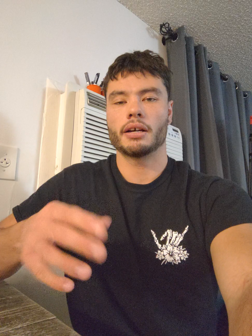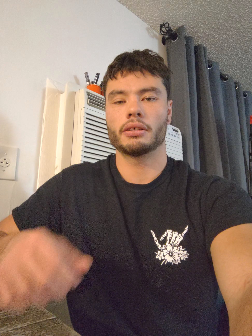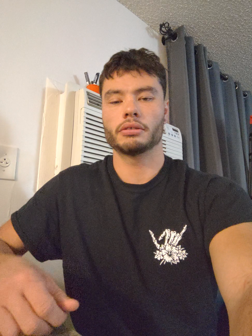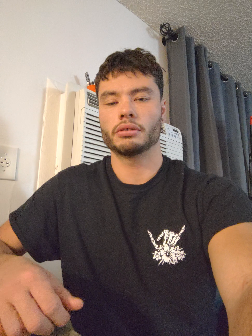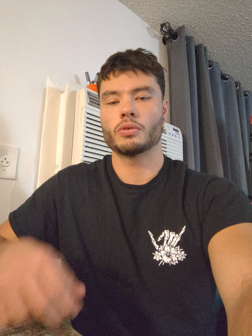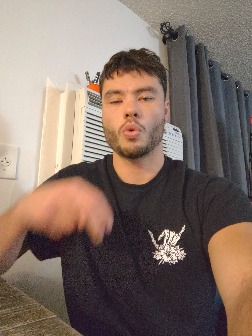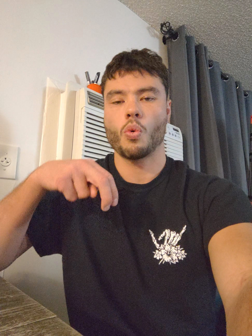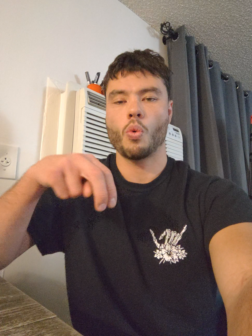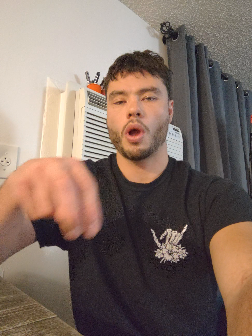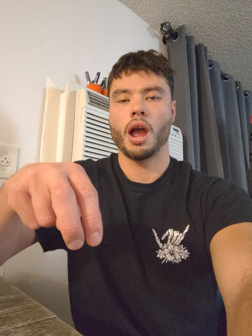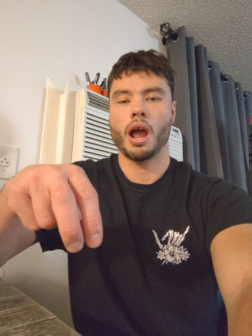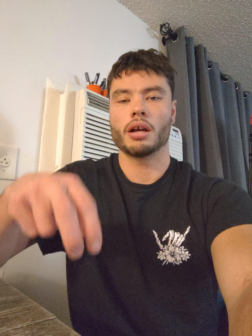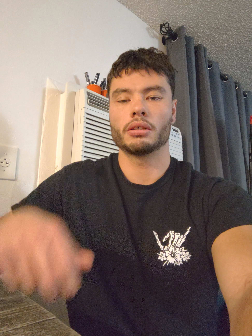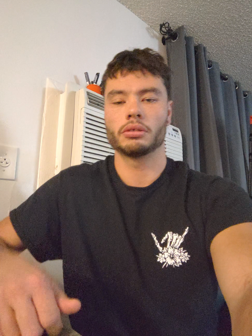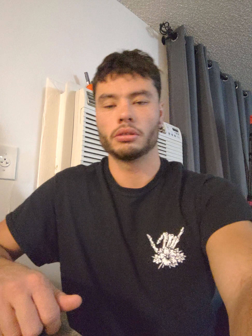ride